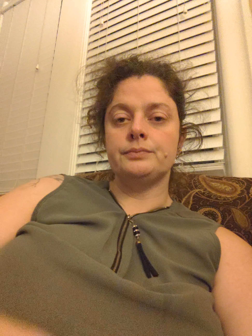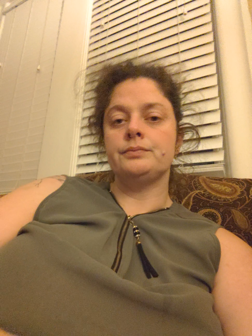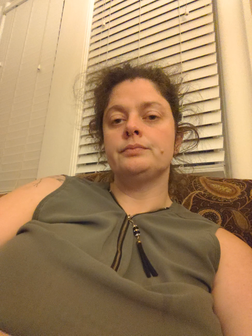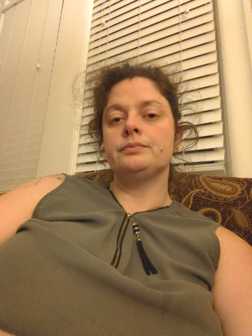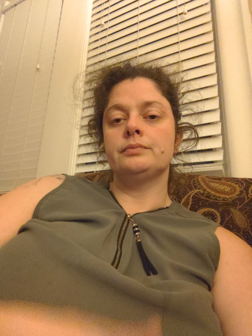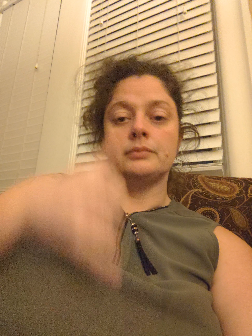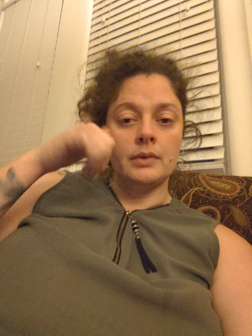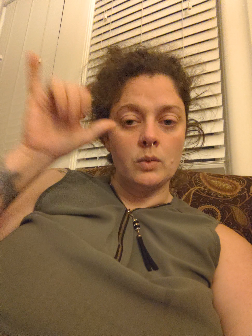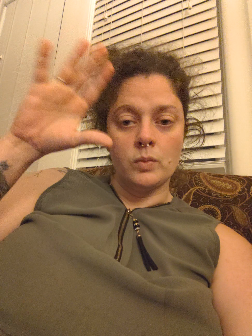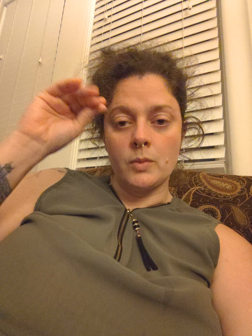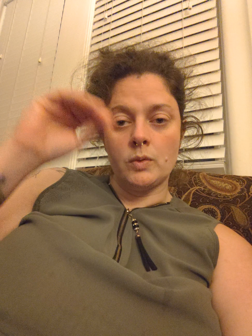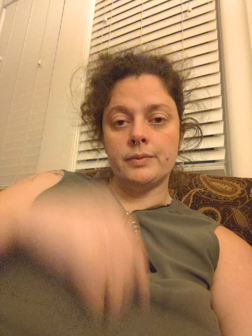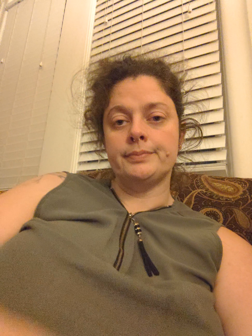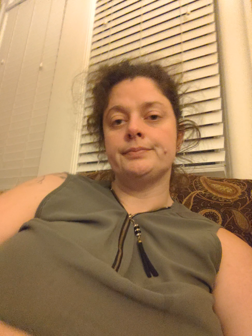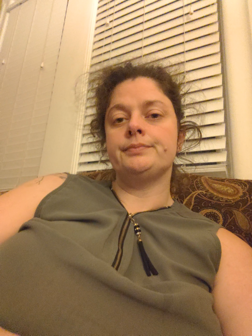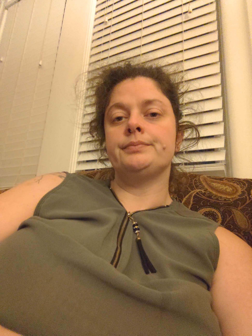cowboy